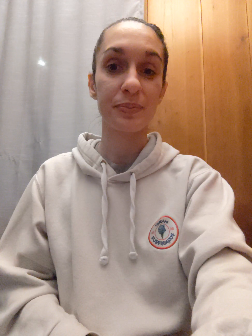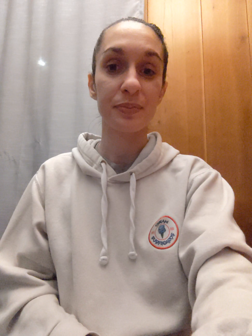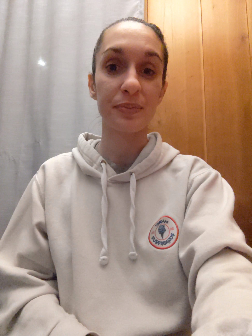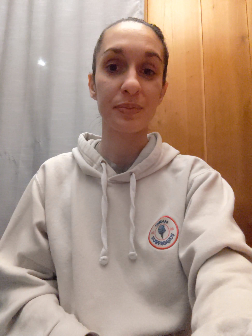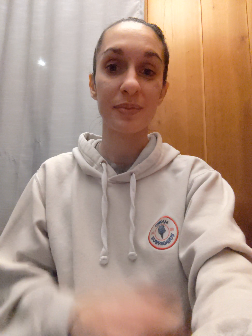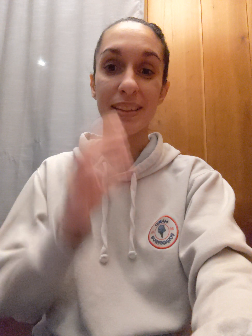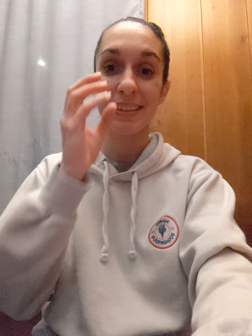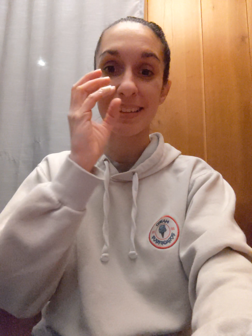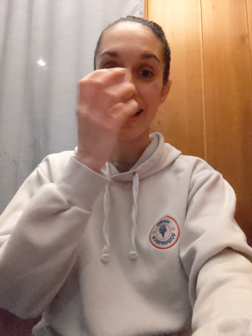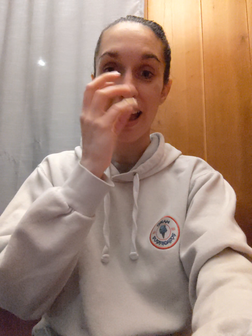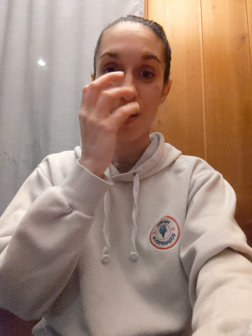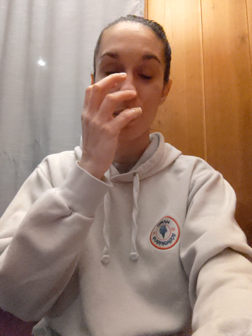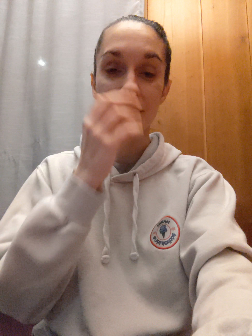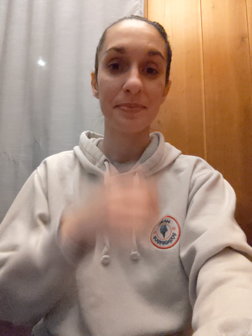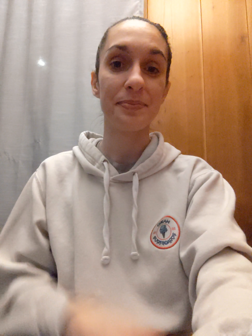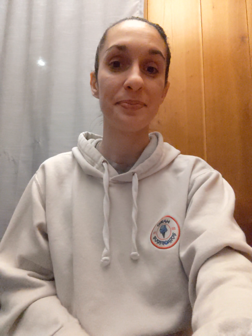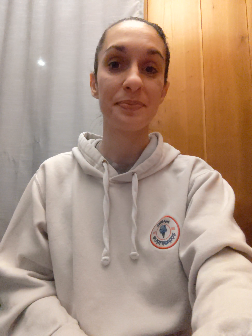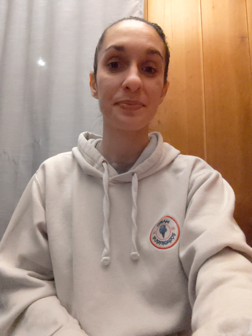clown